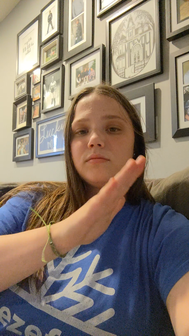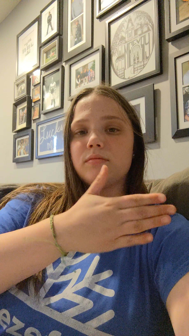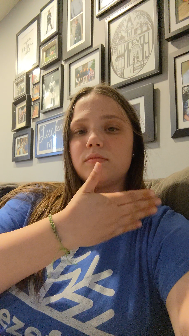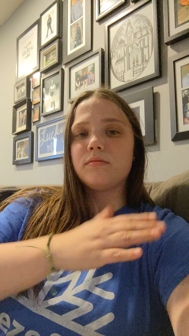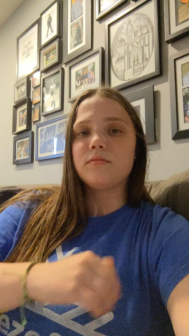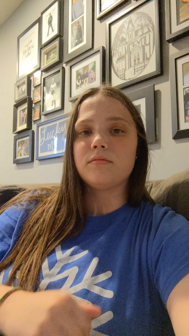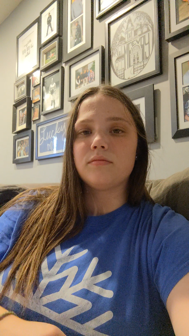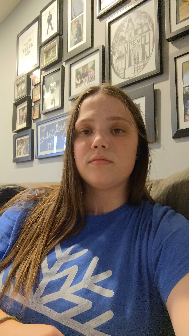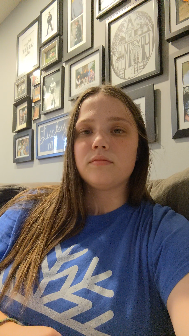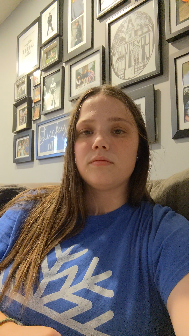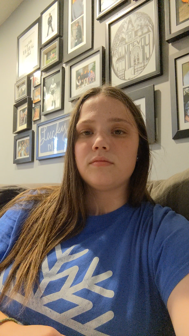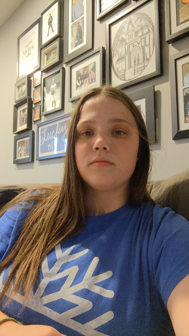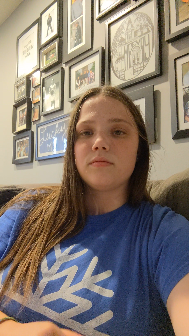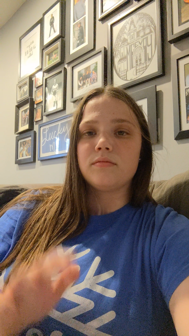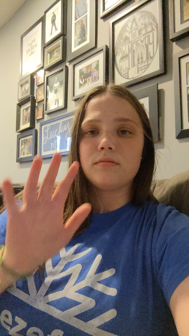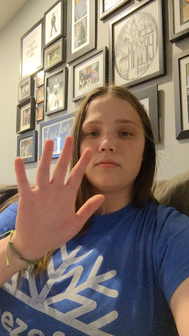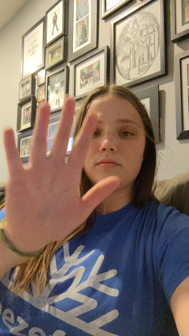give me five